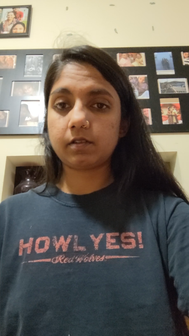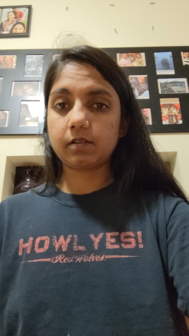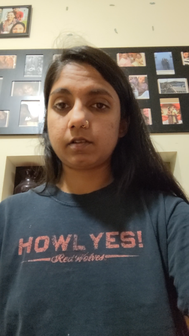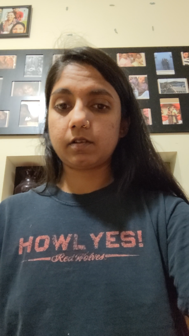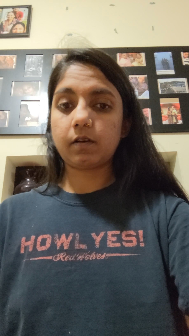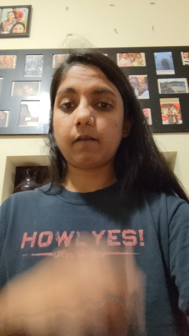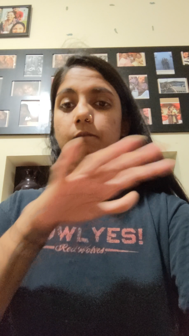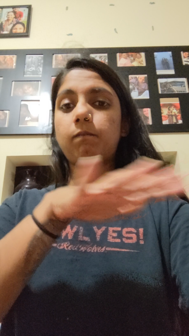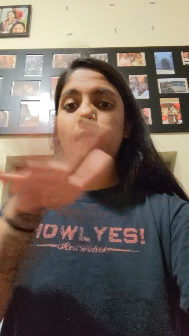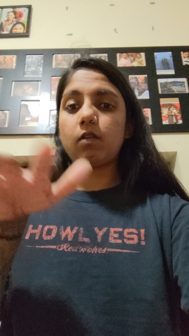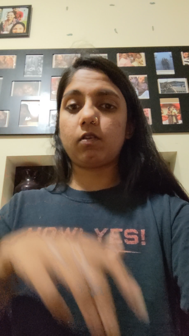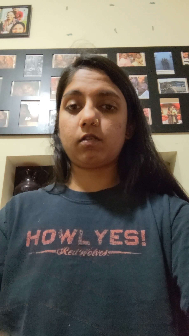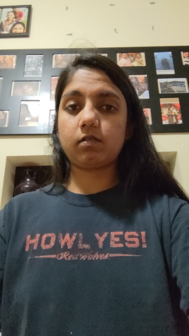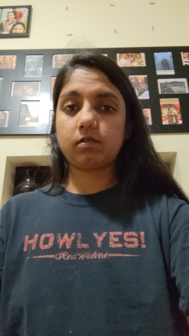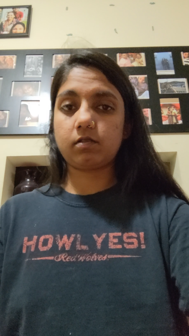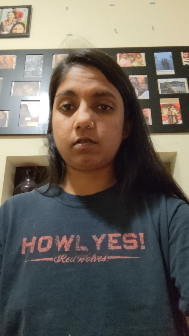full